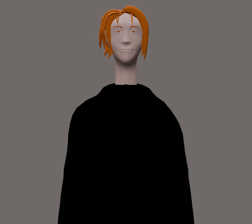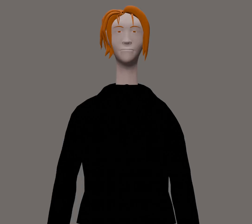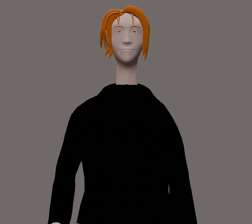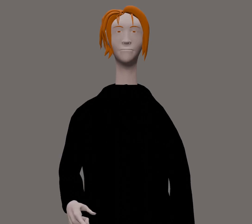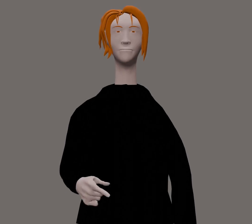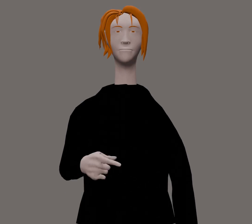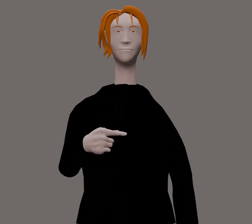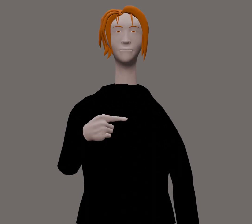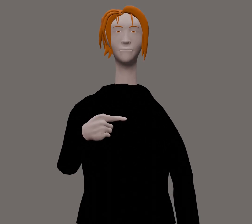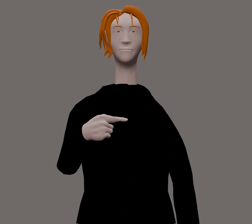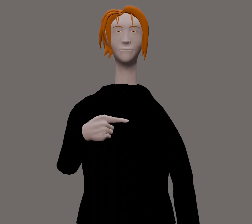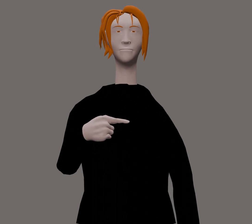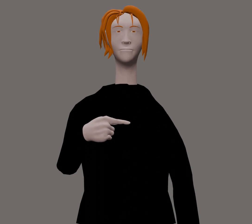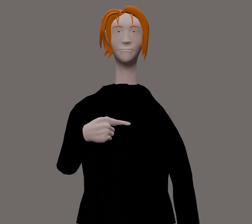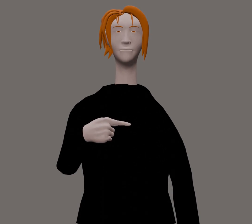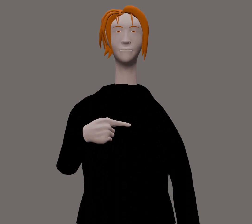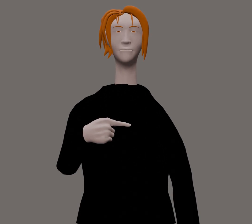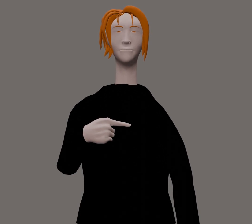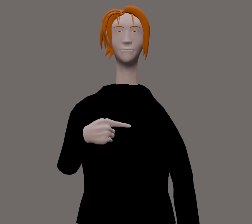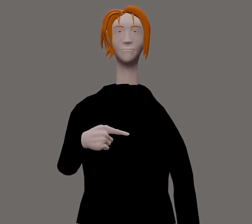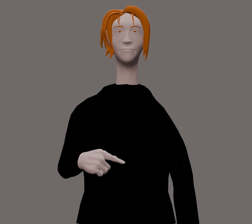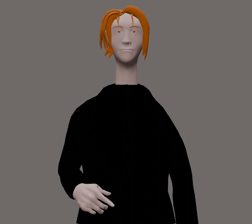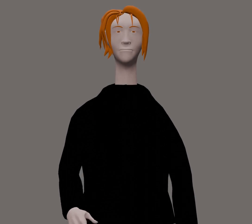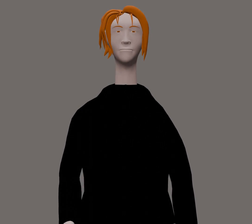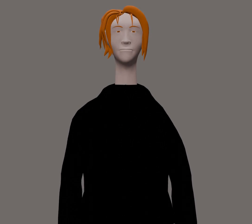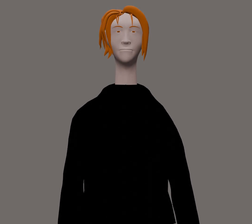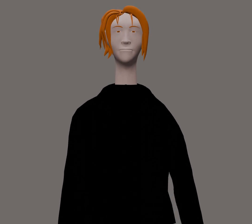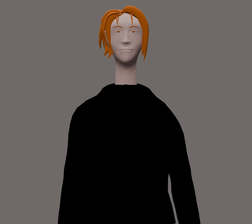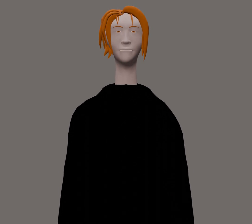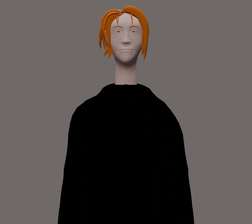G